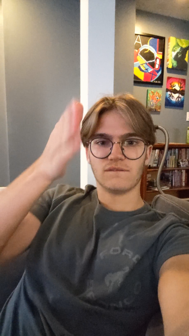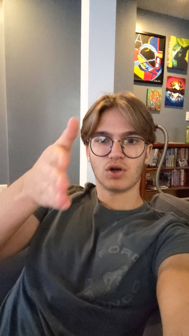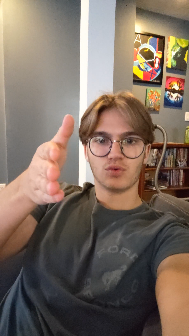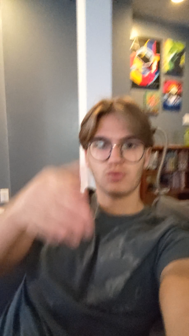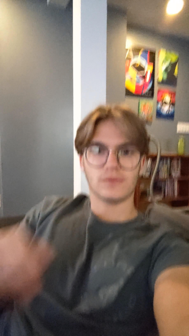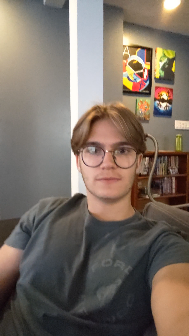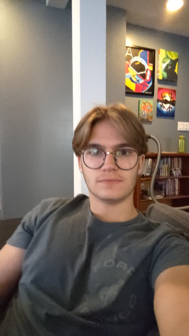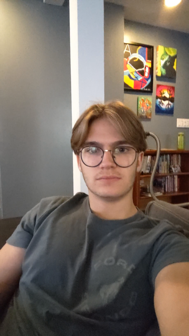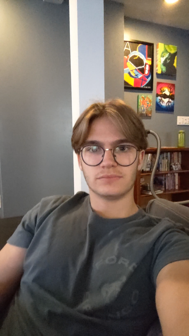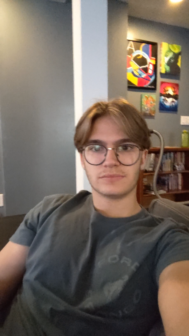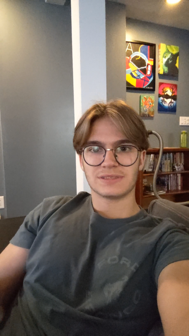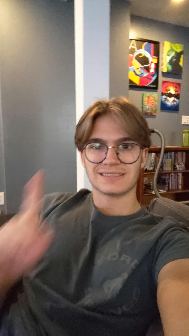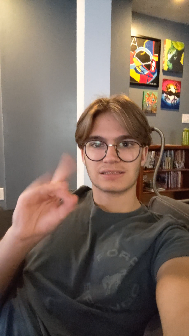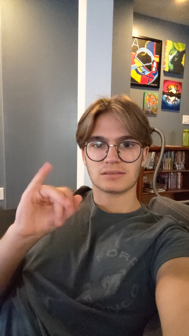did